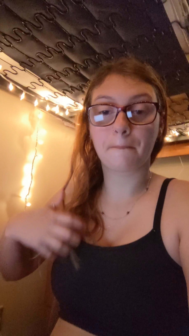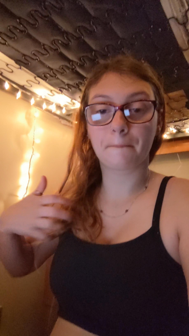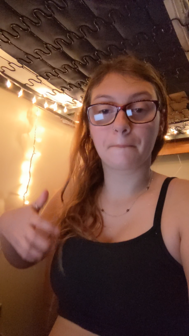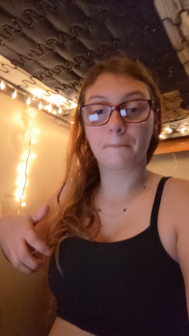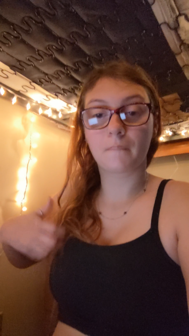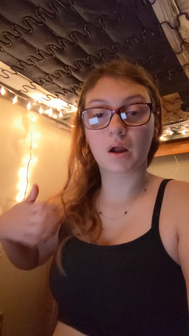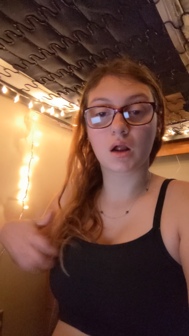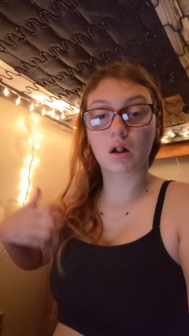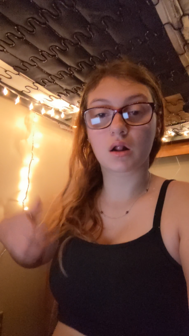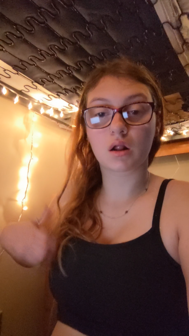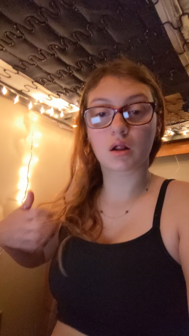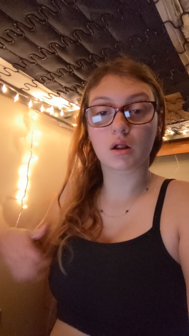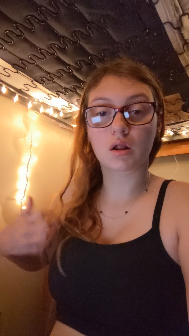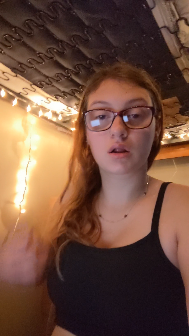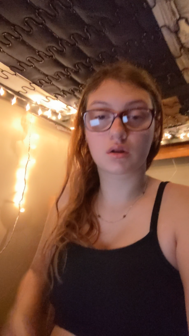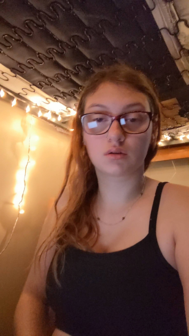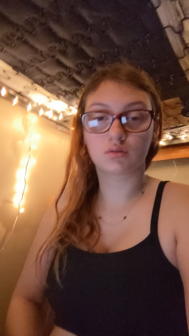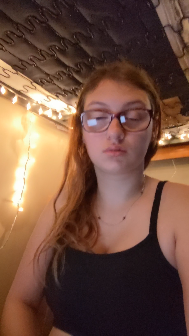monkey